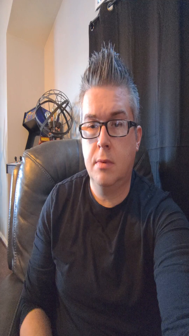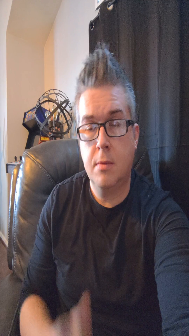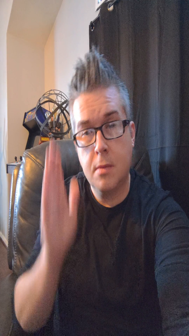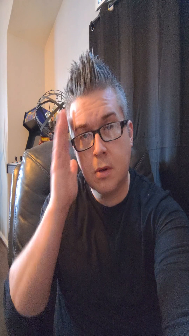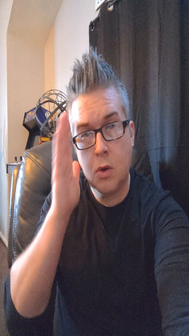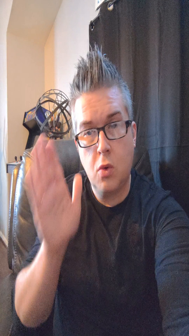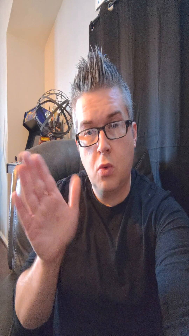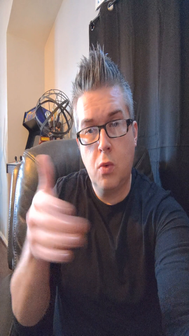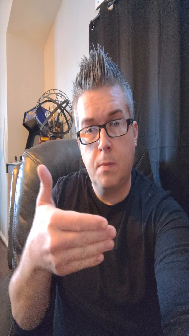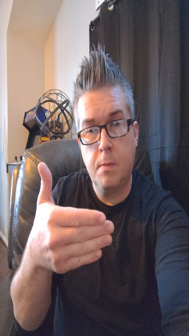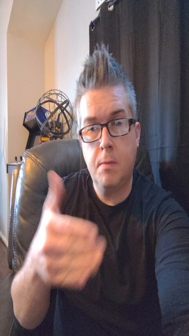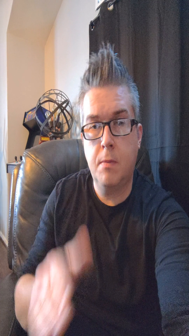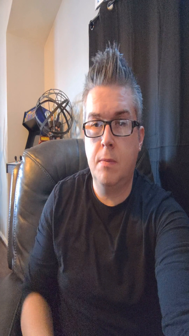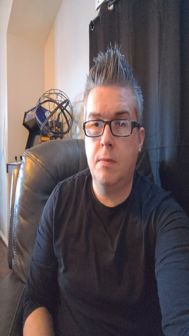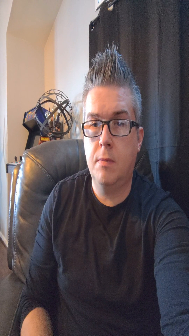bedroom